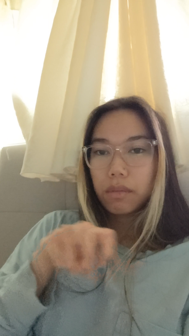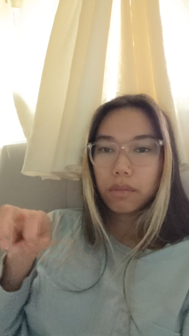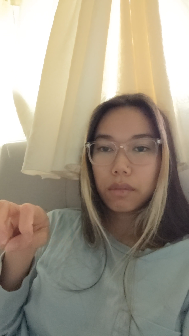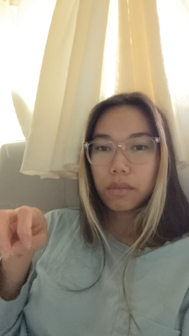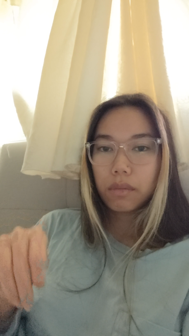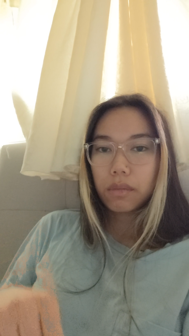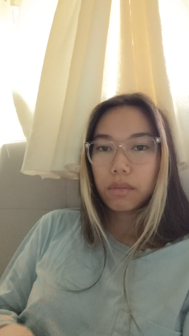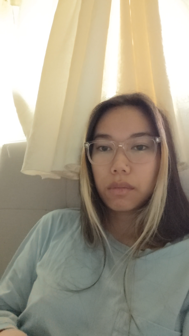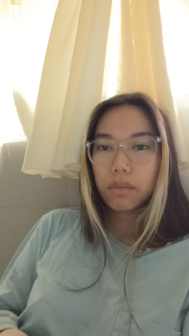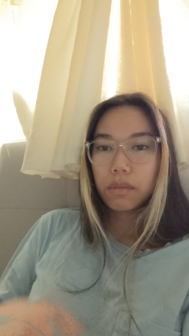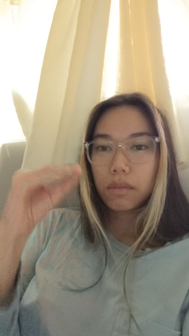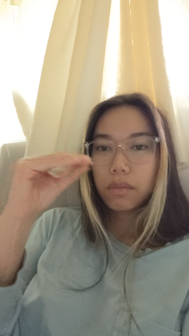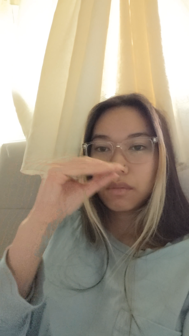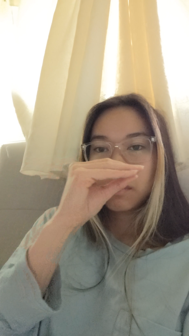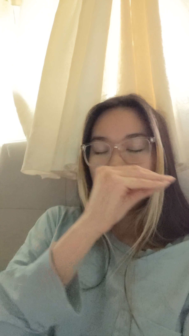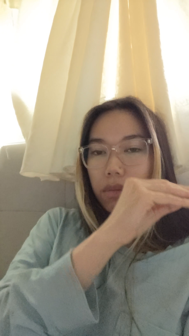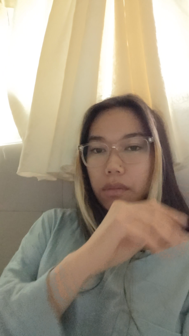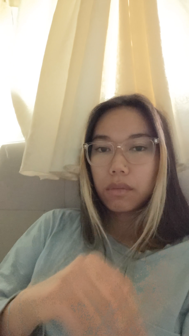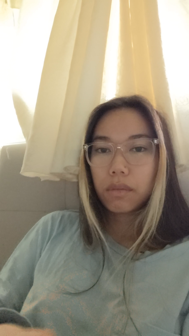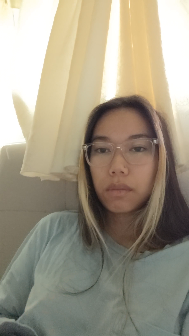dinosaur